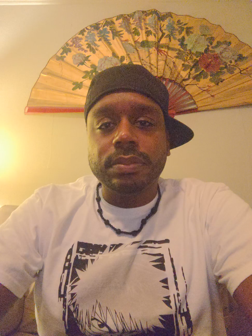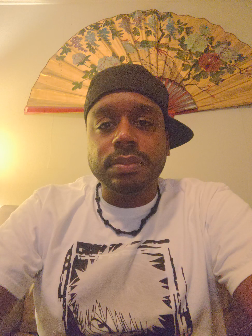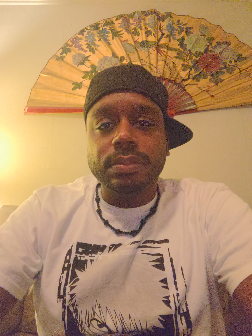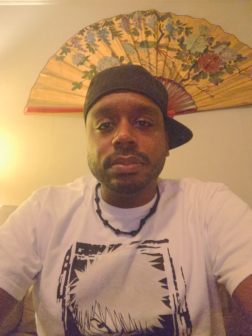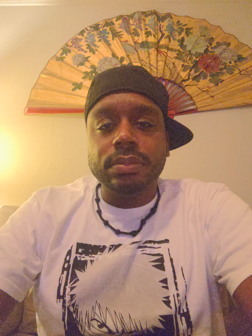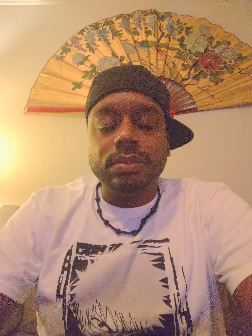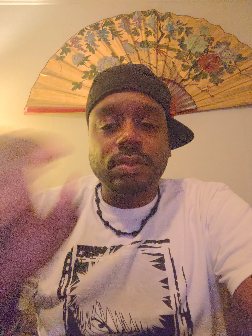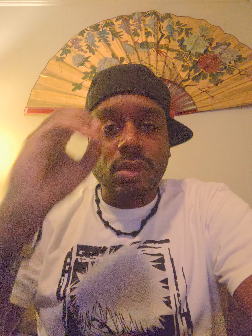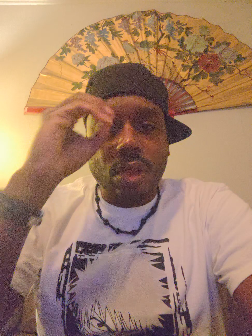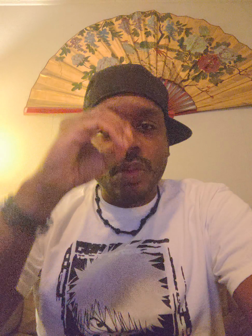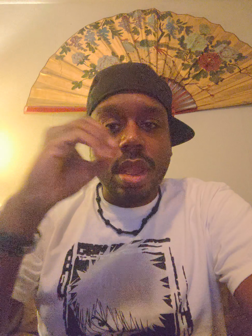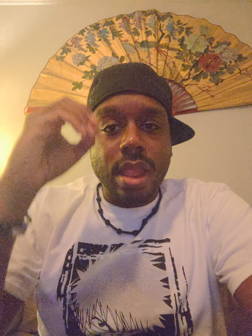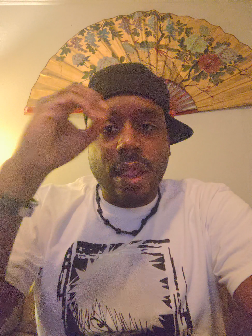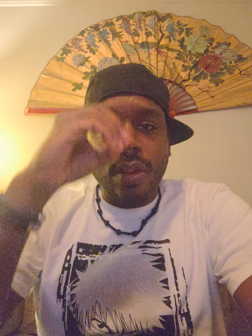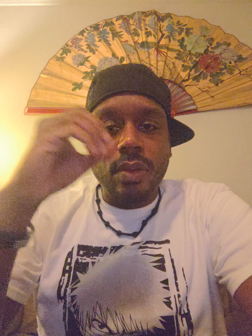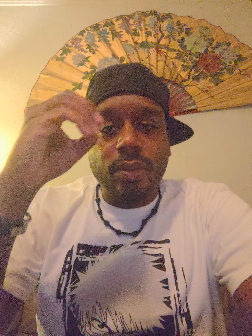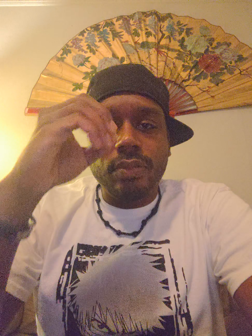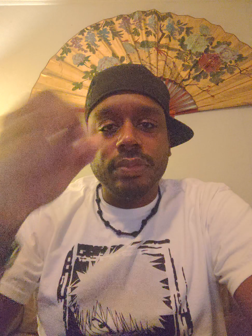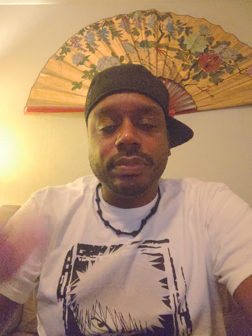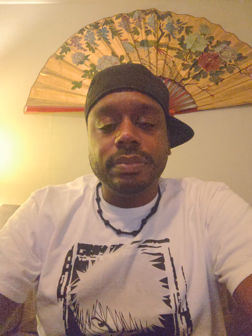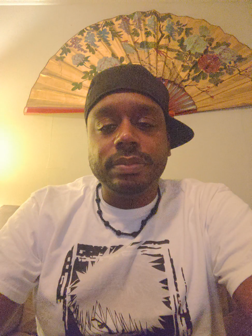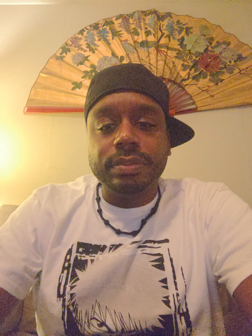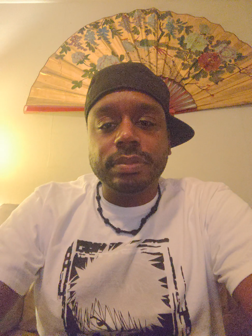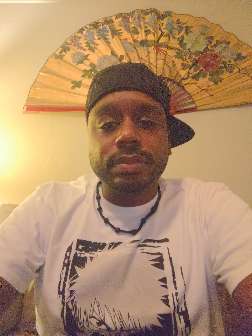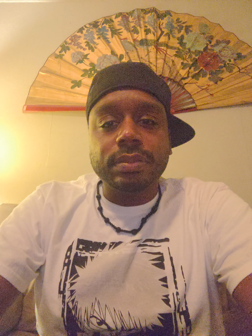owl